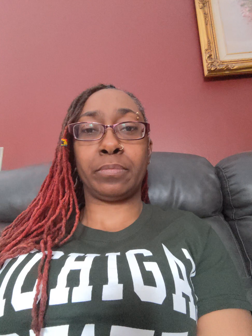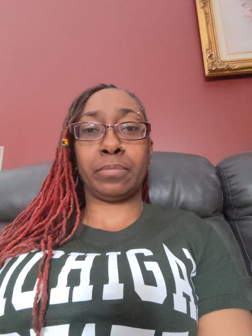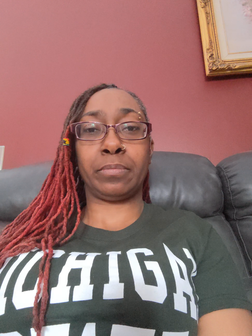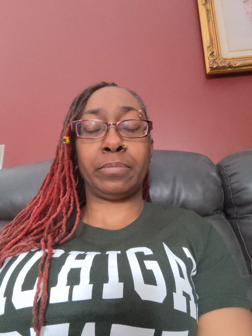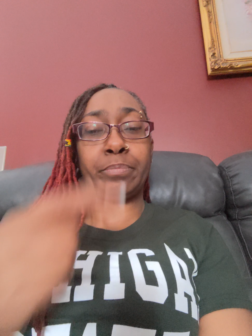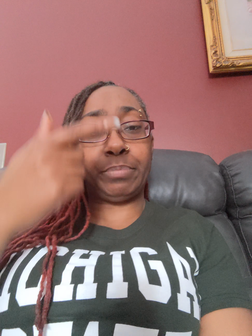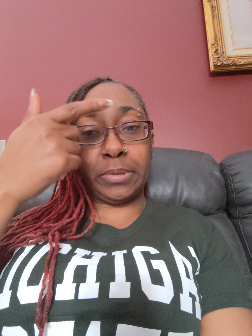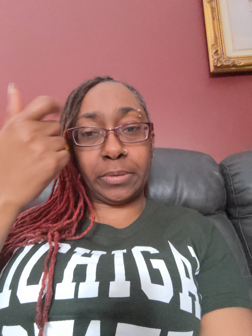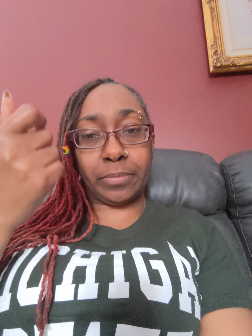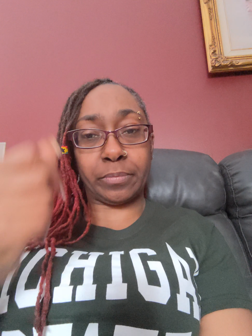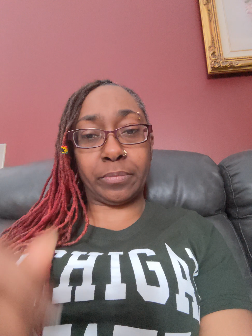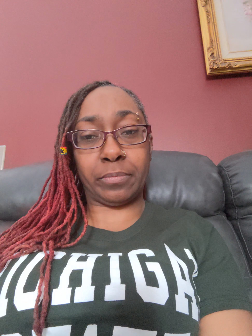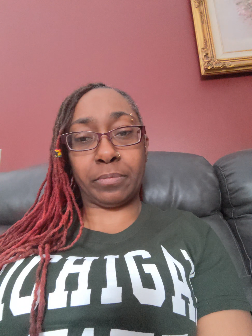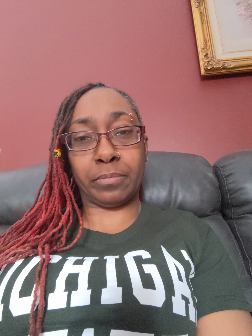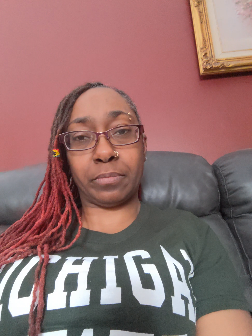because